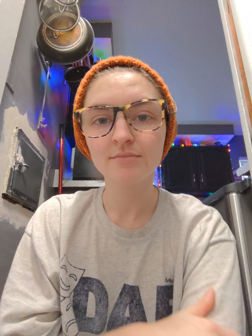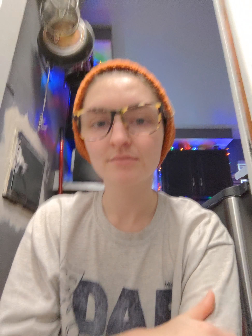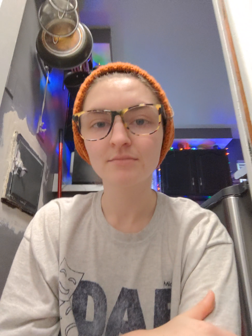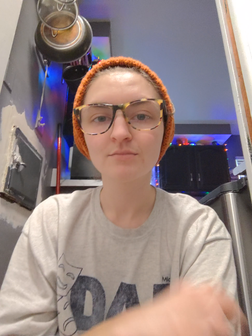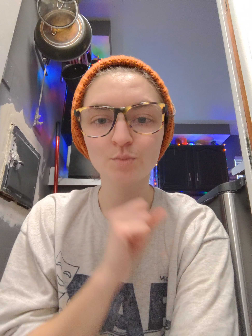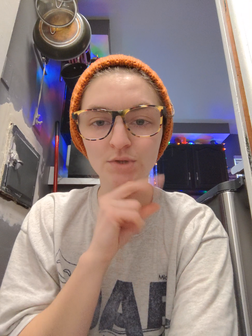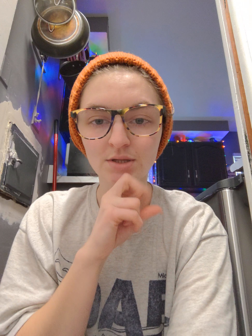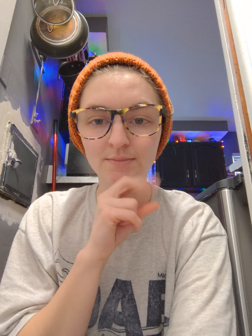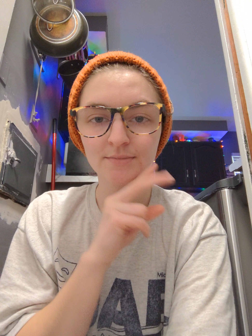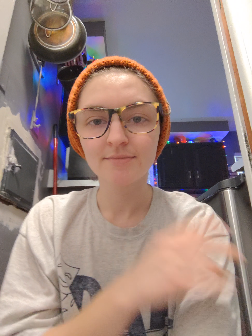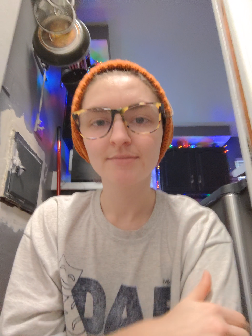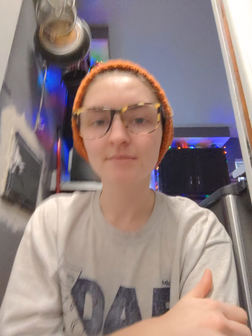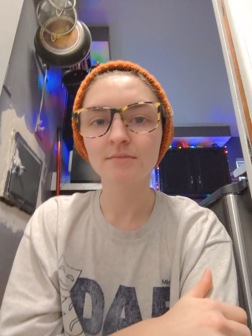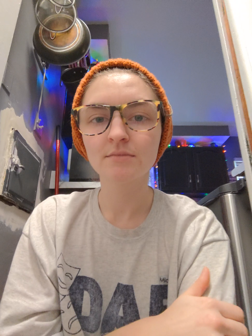frog